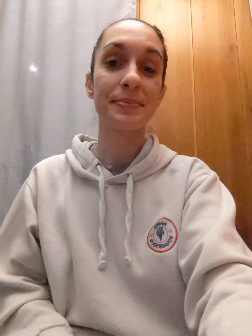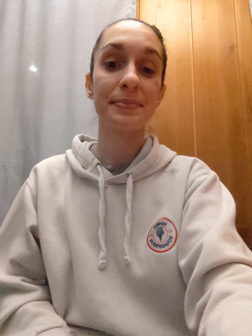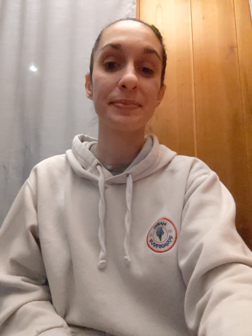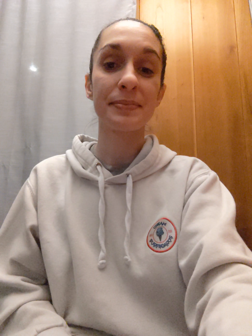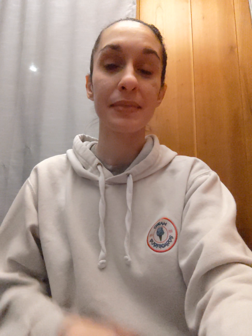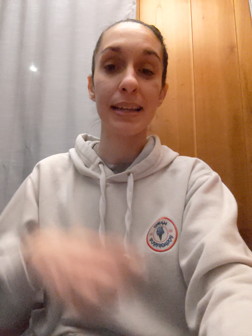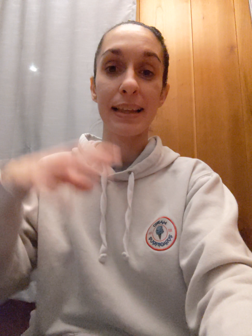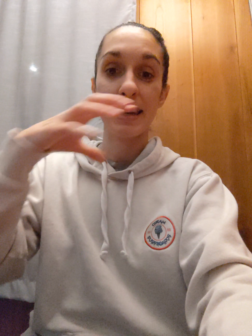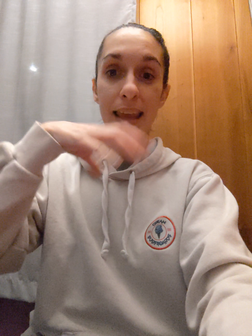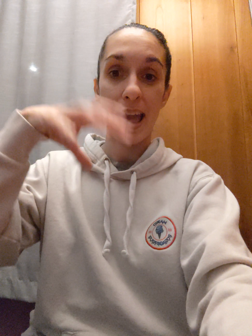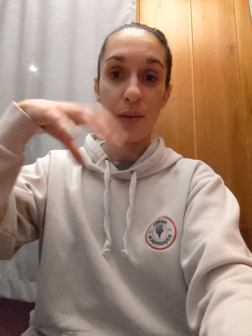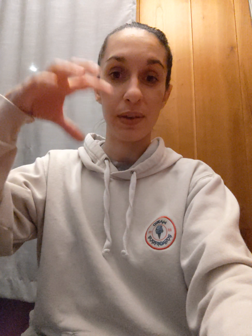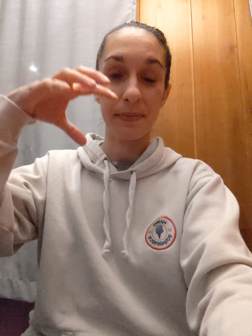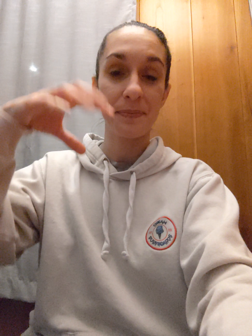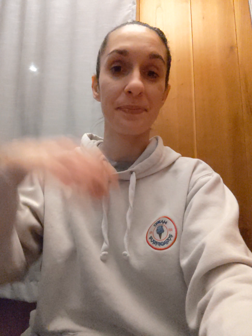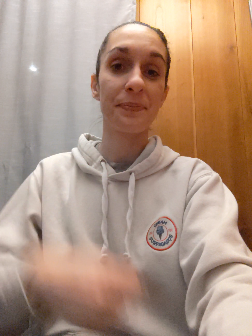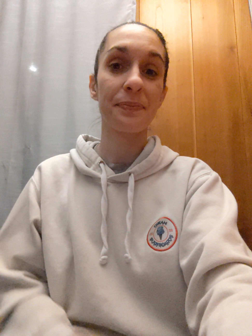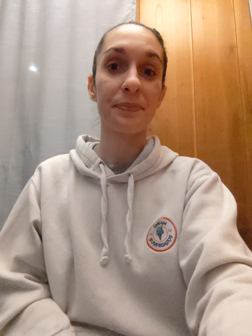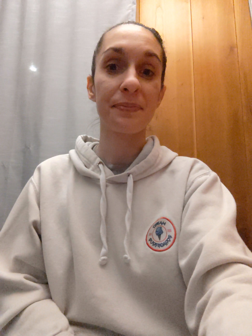cloud